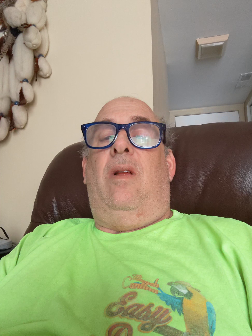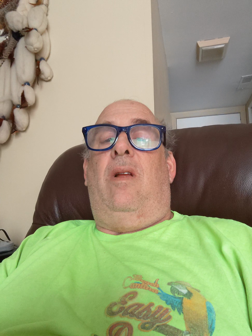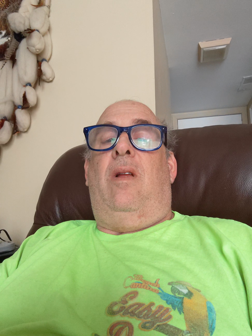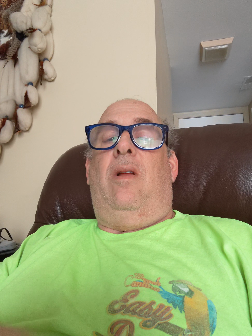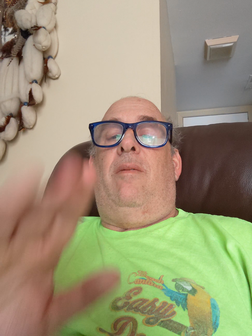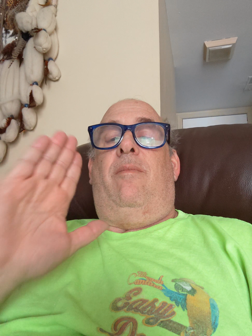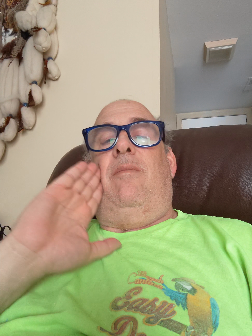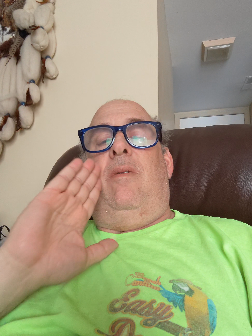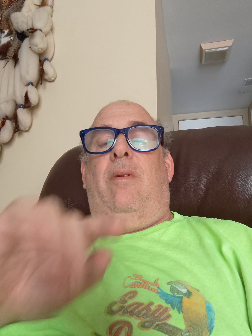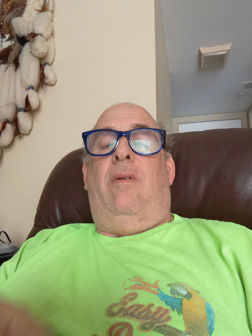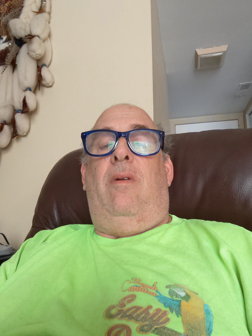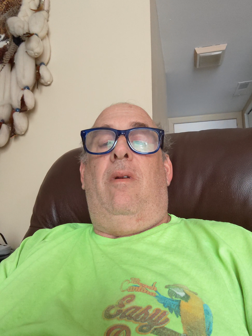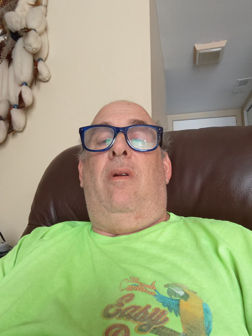bed